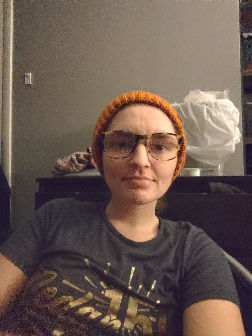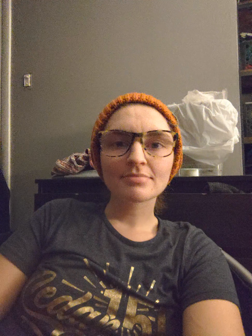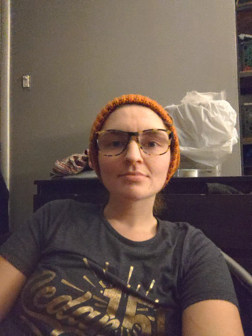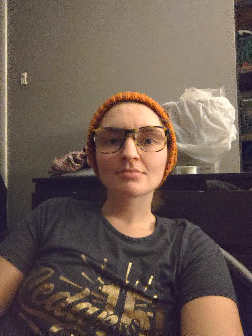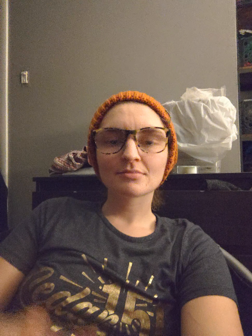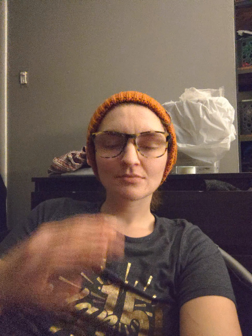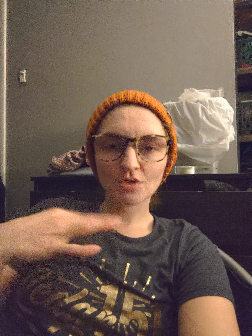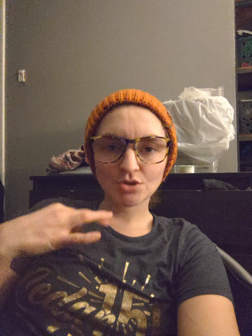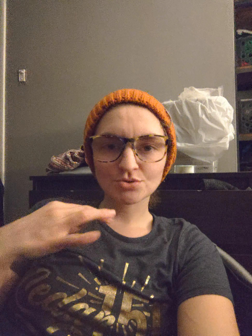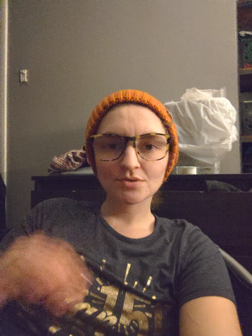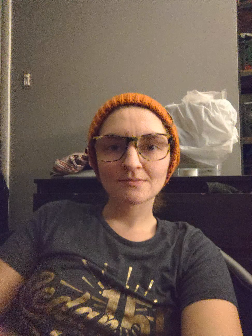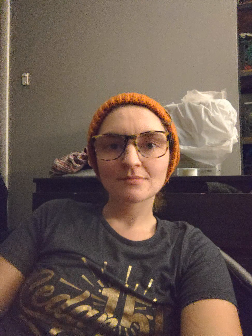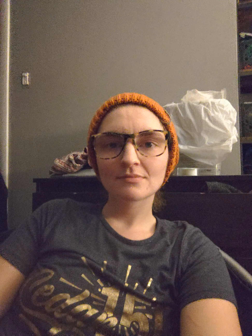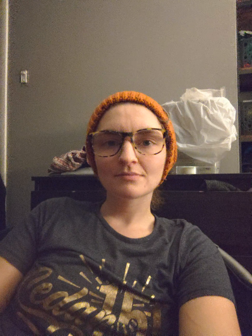shirt